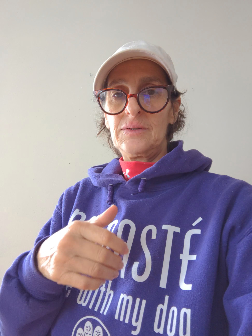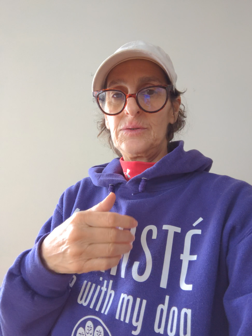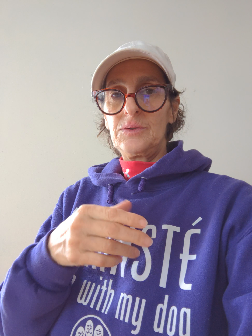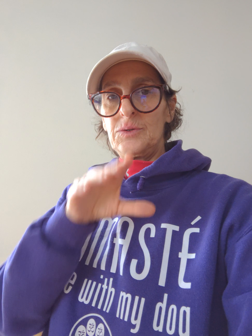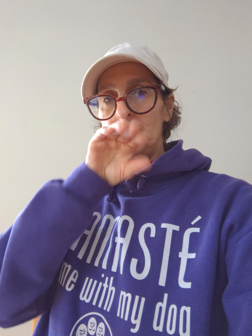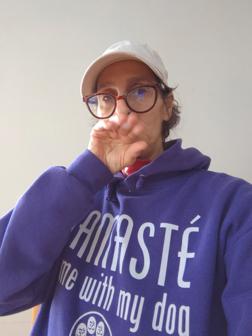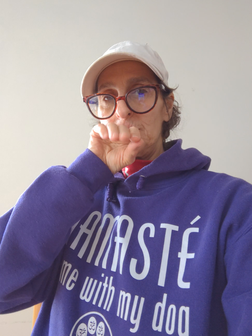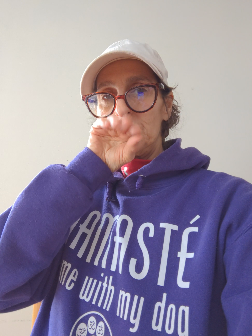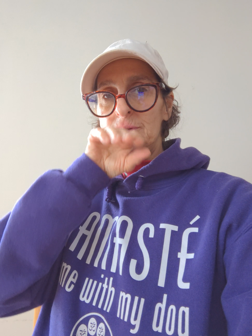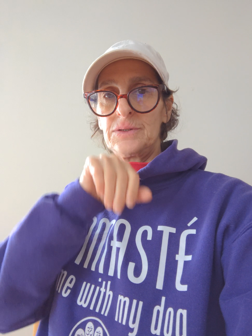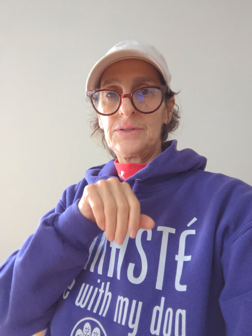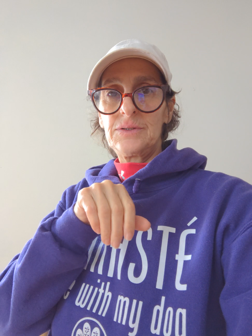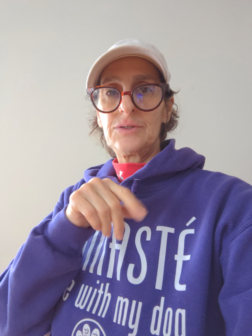goose